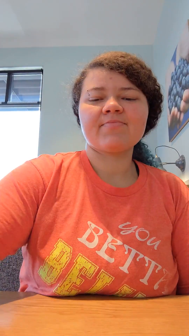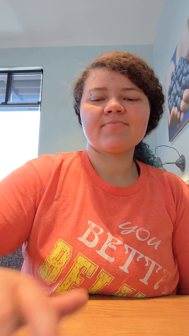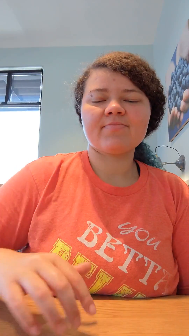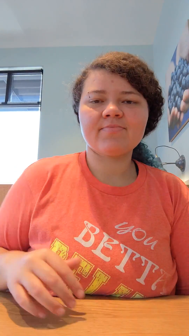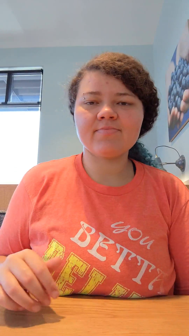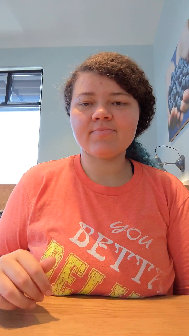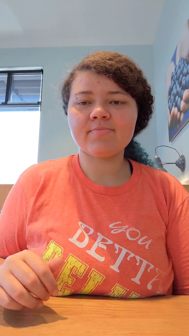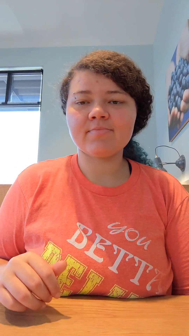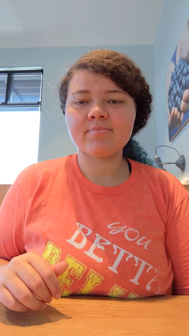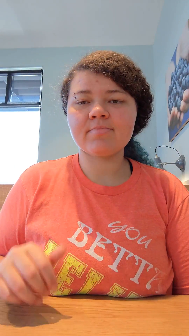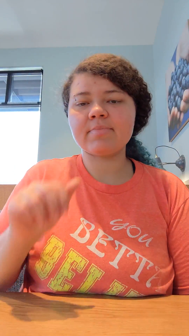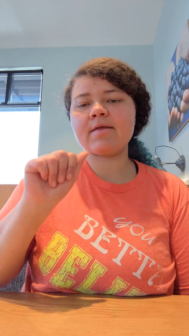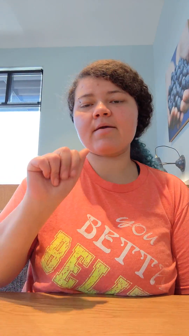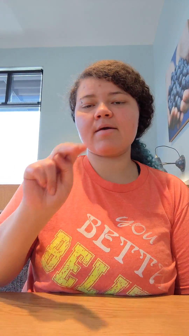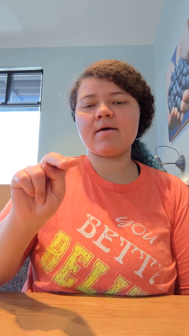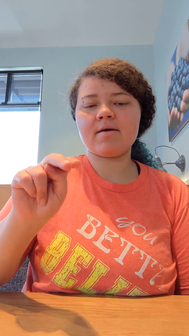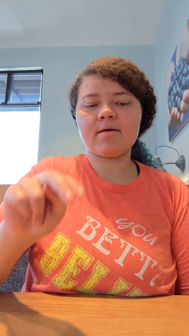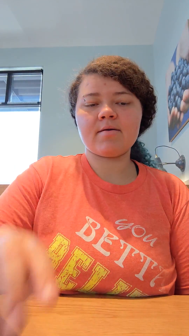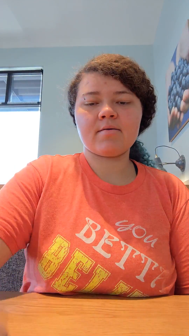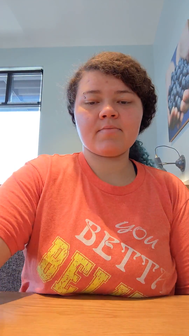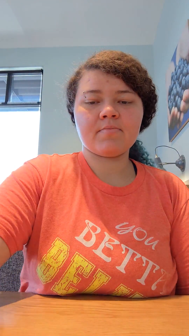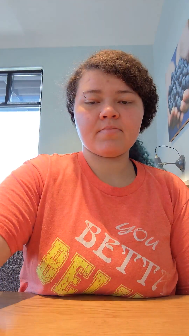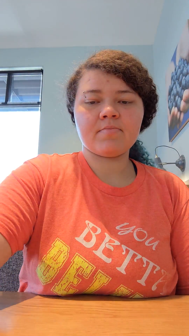an